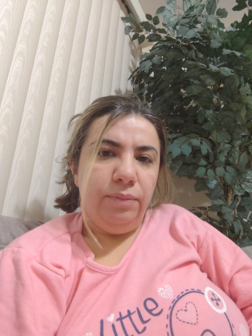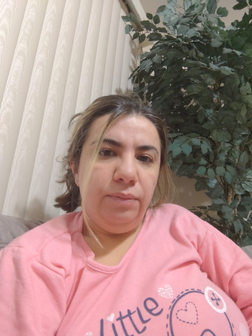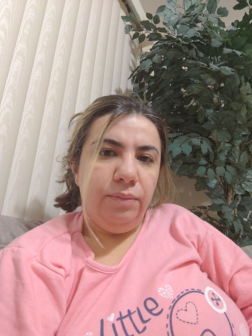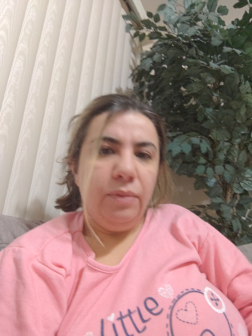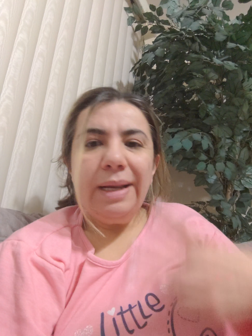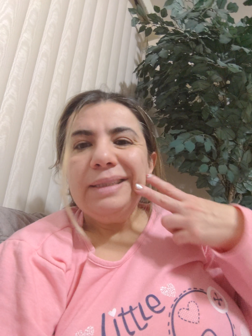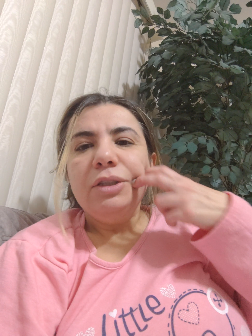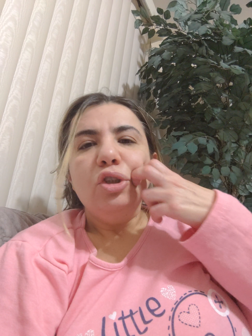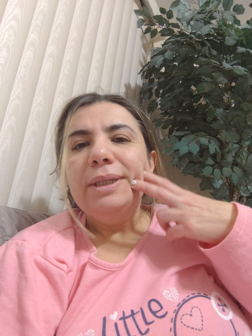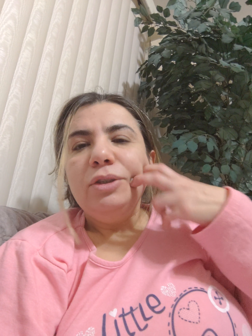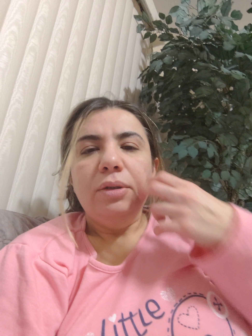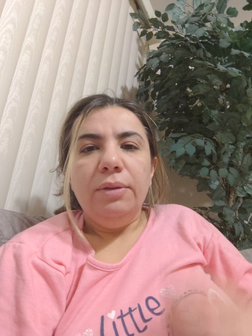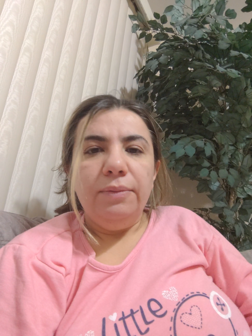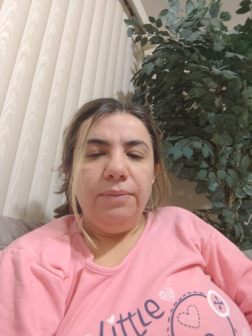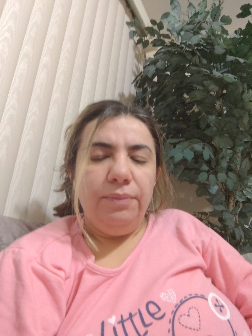gum